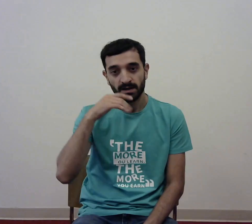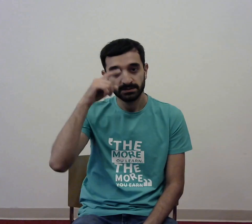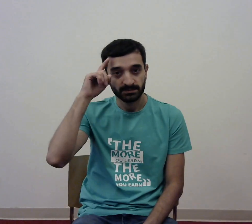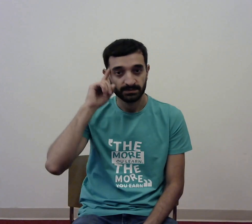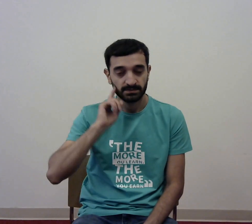azərbaycan